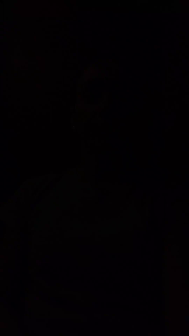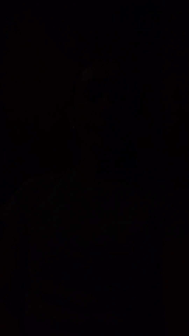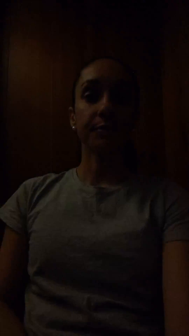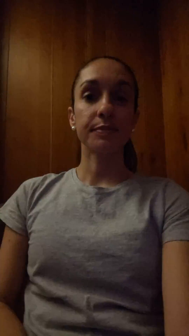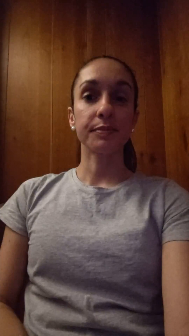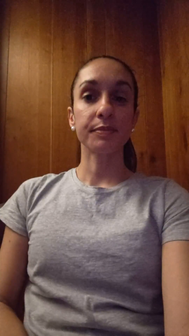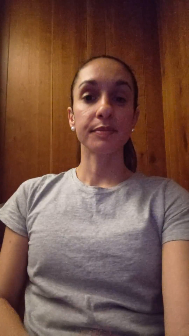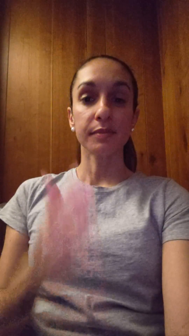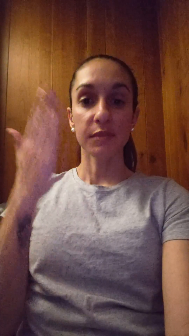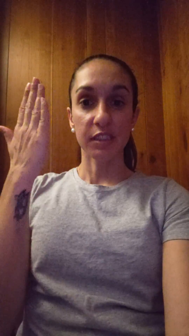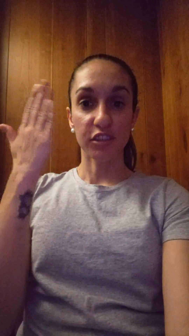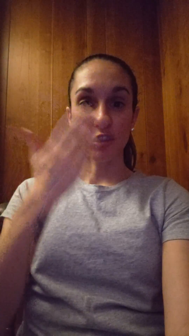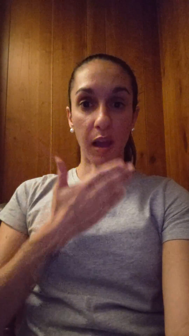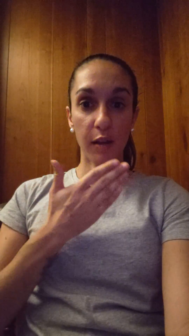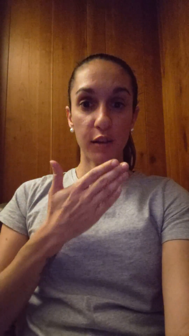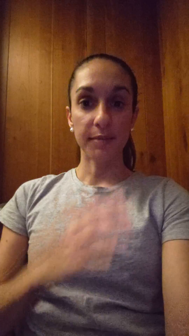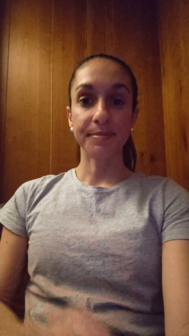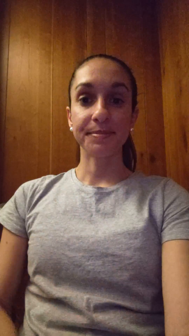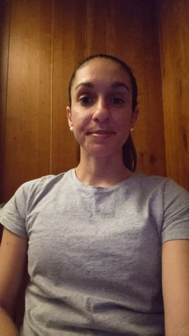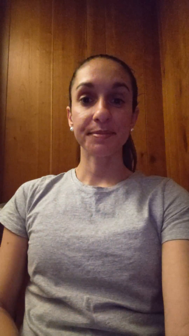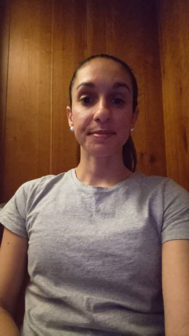dark